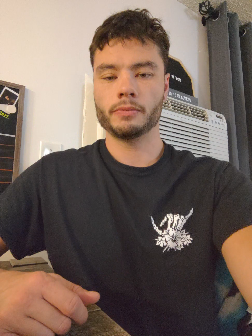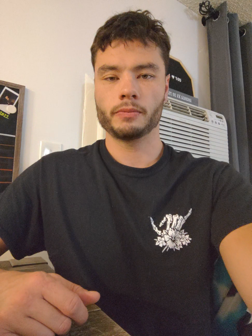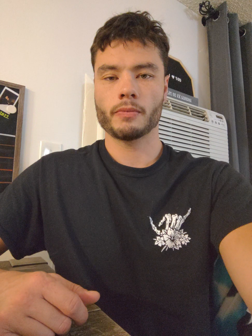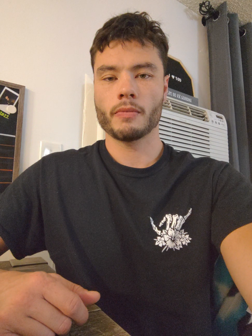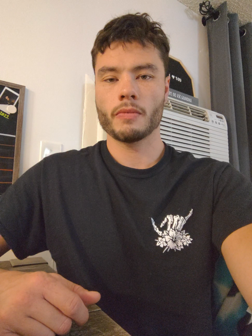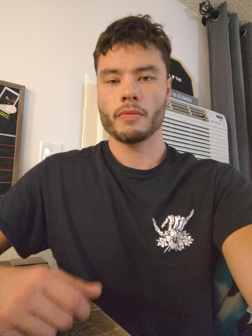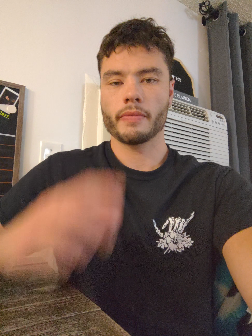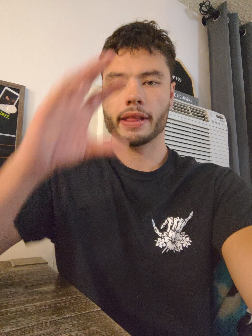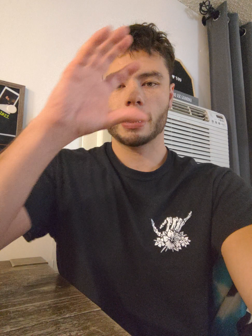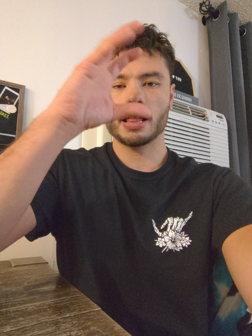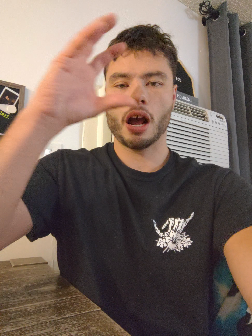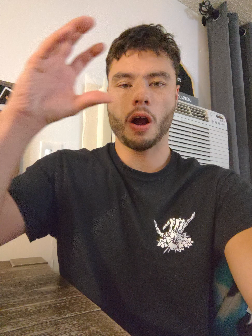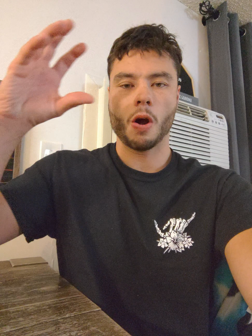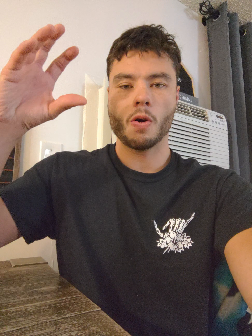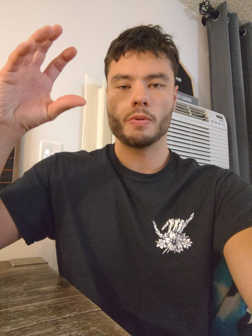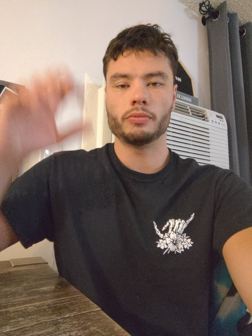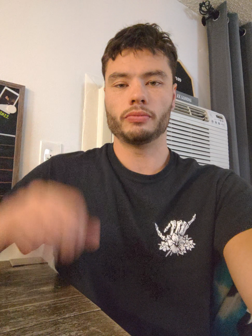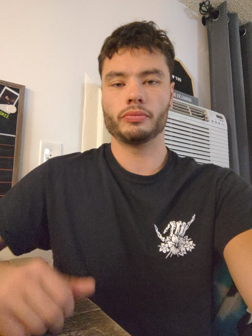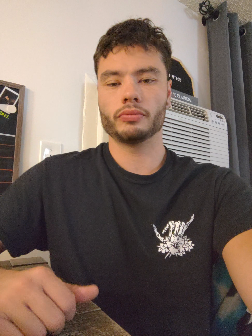cloud